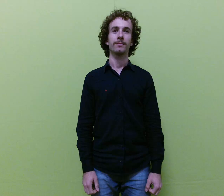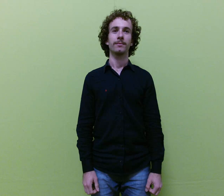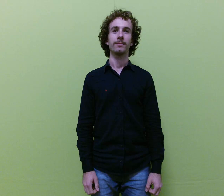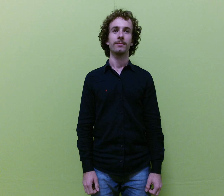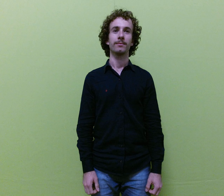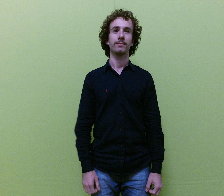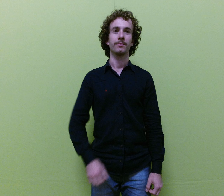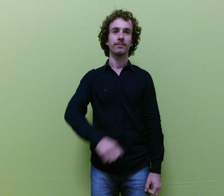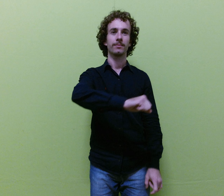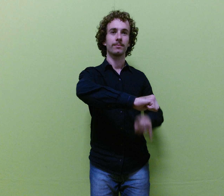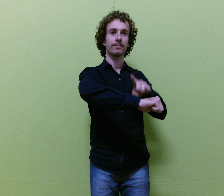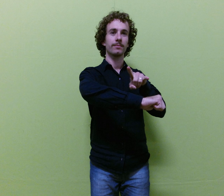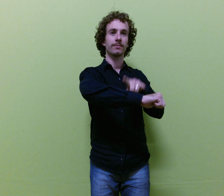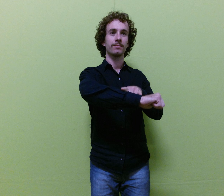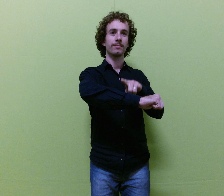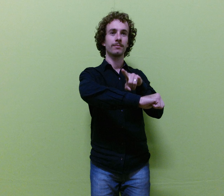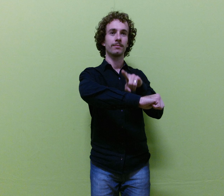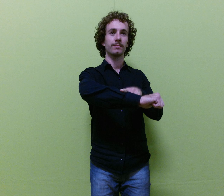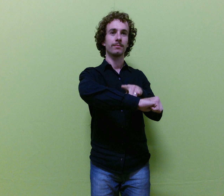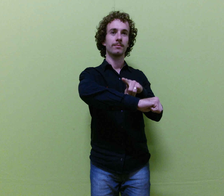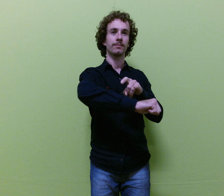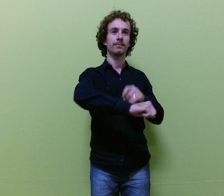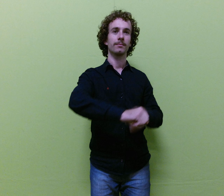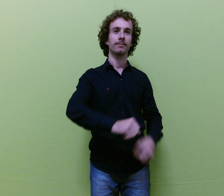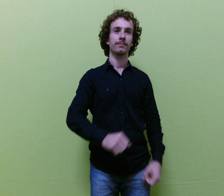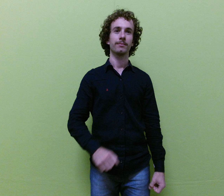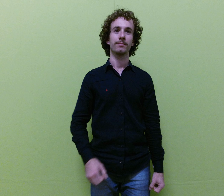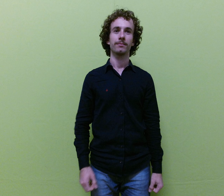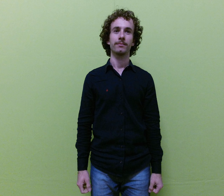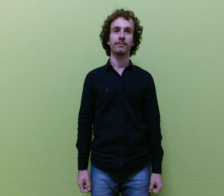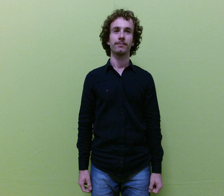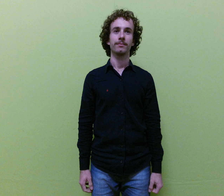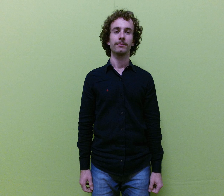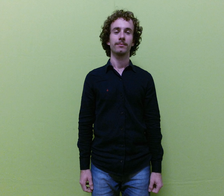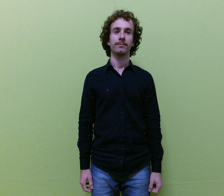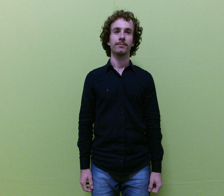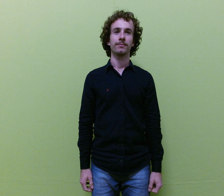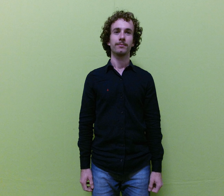banheiro